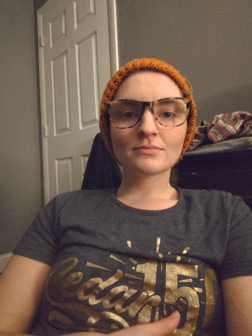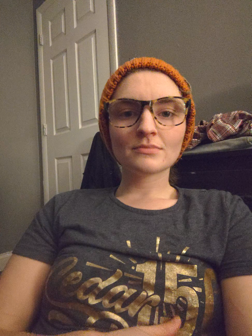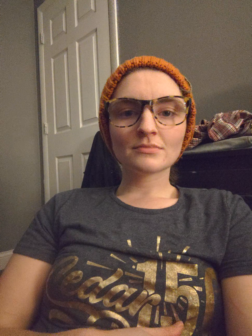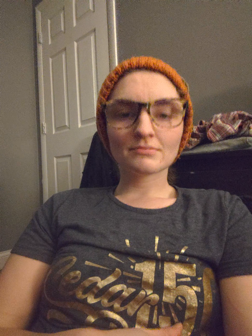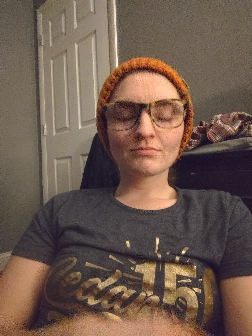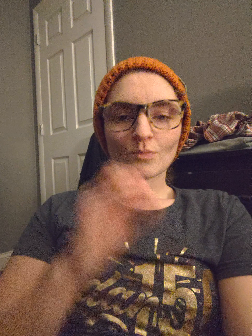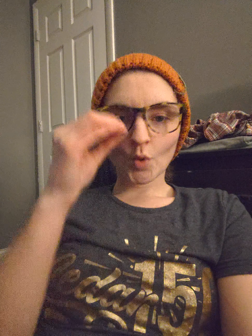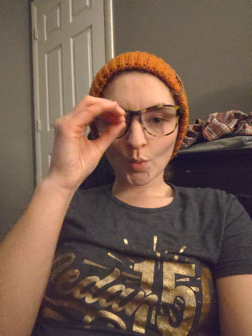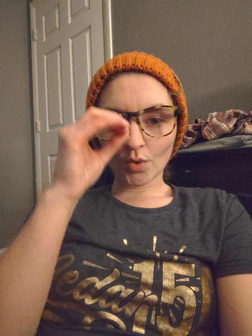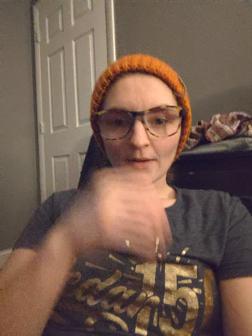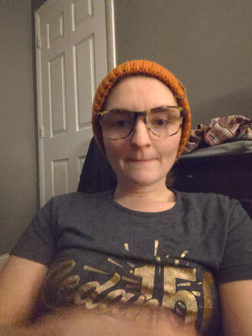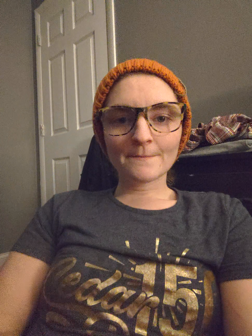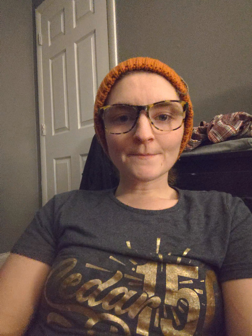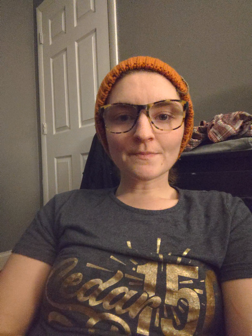owl